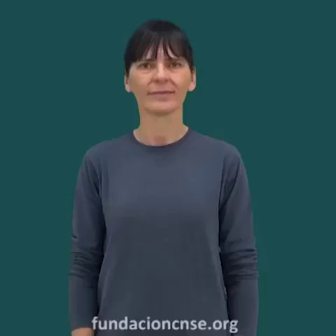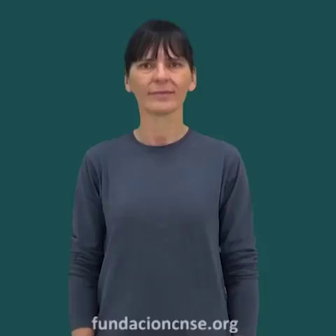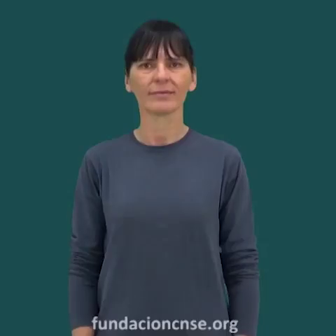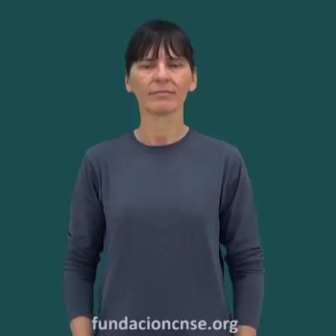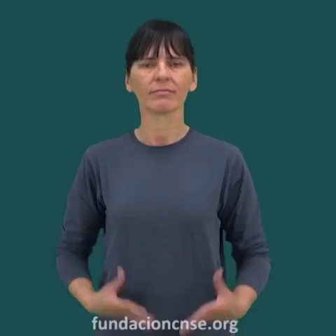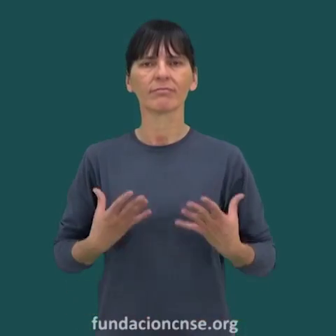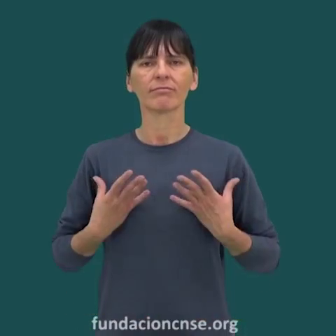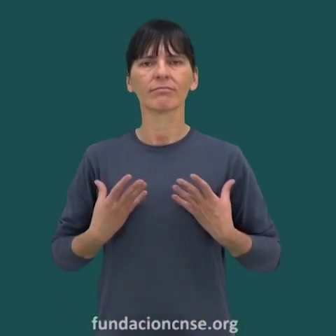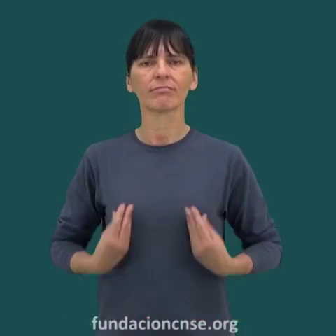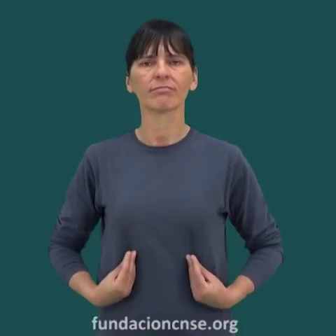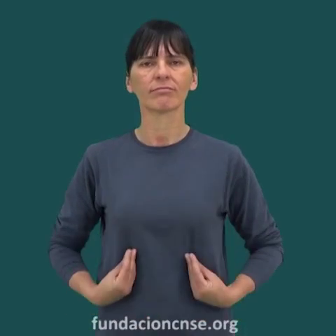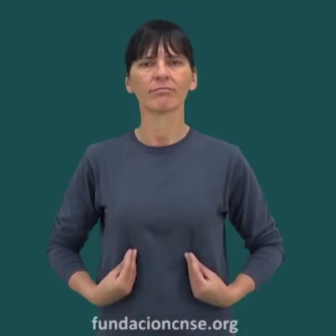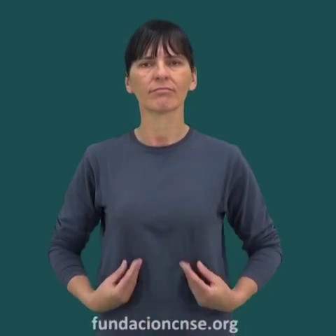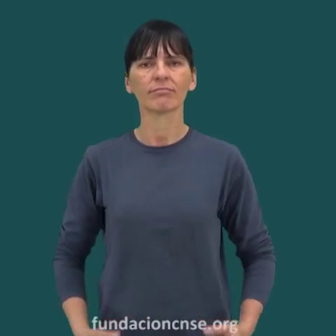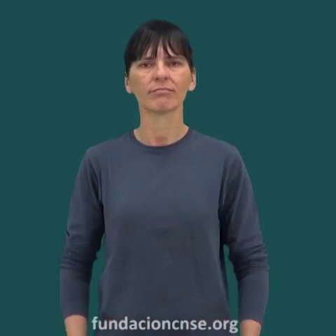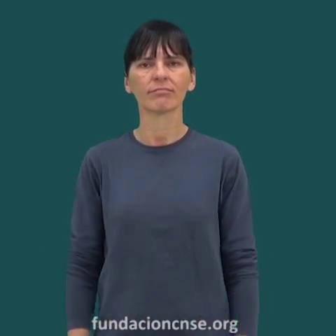depresion